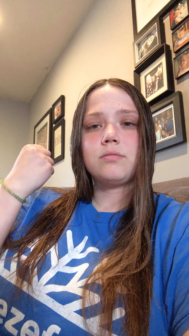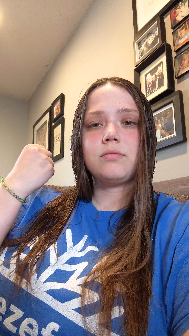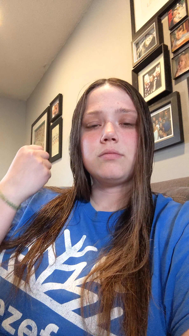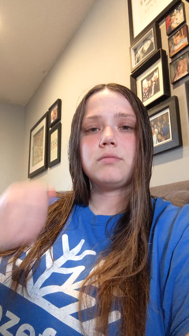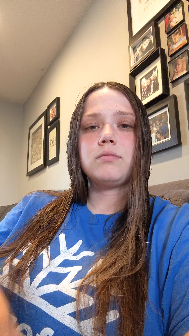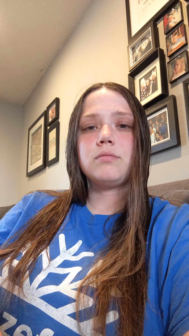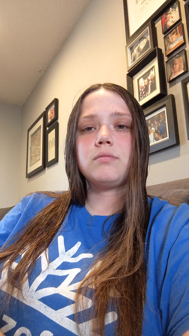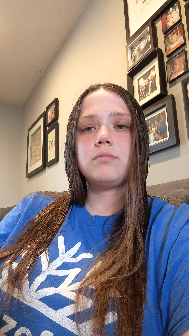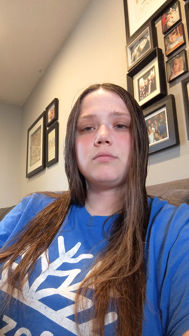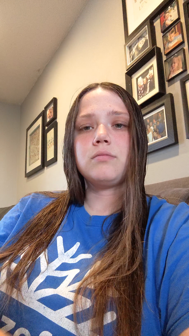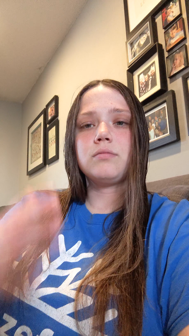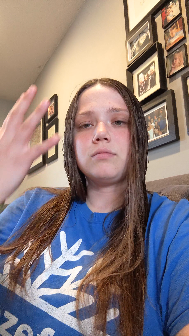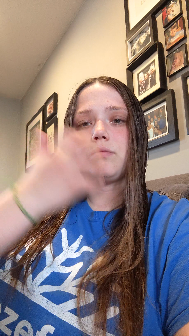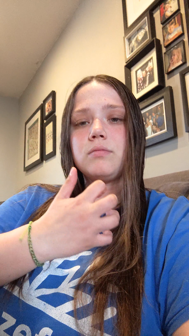dark